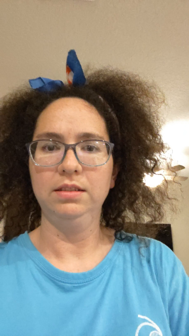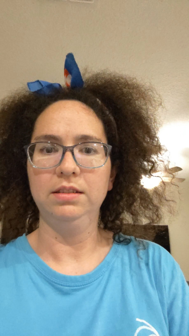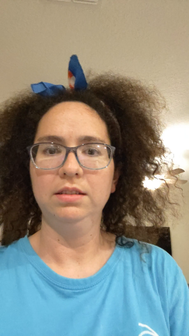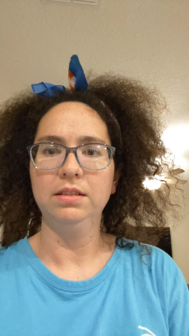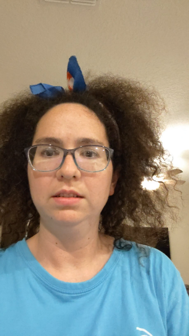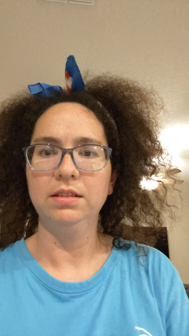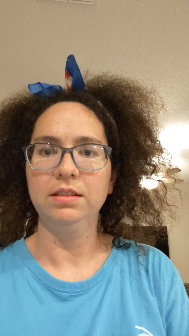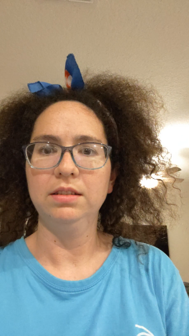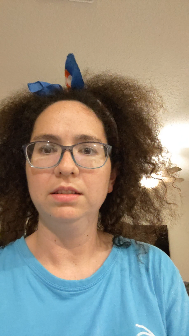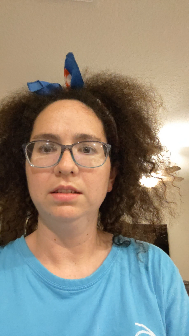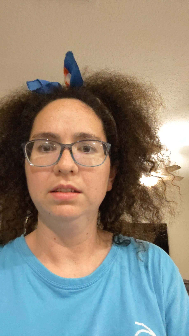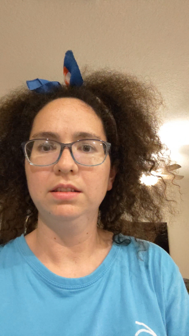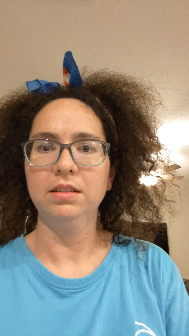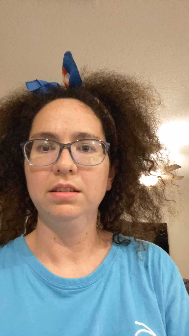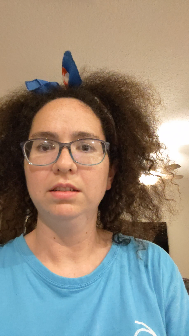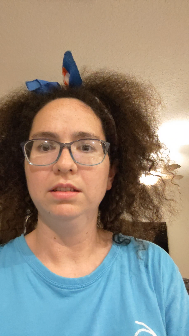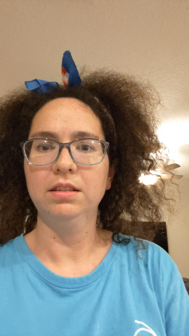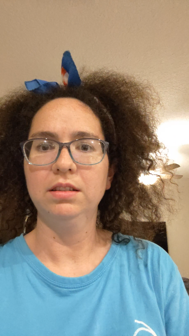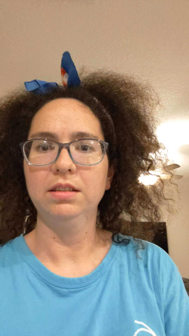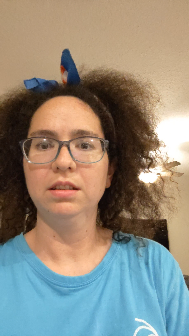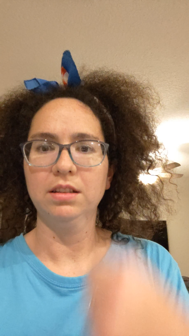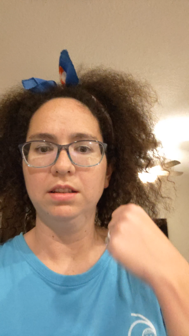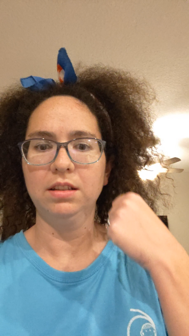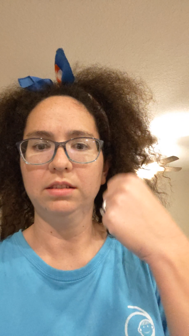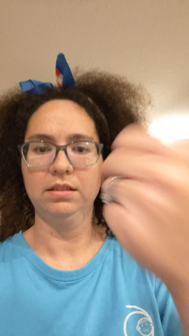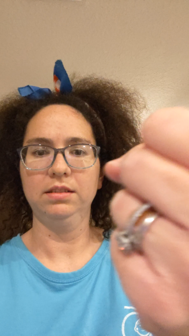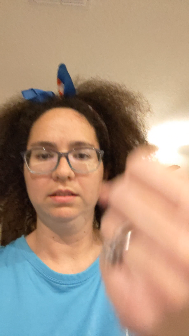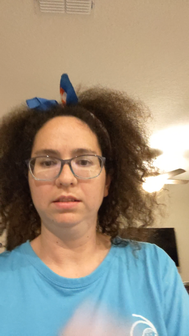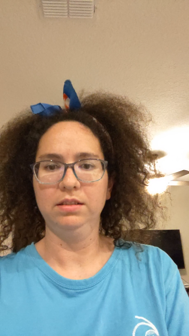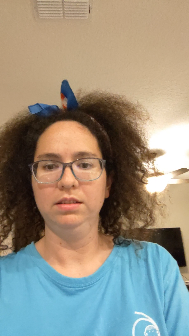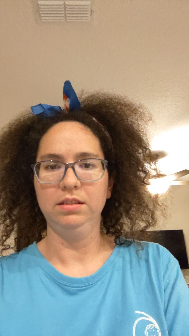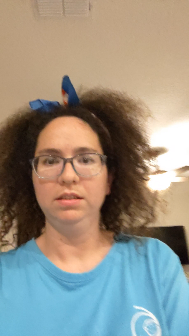drive